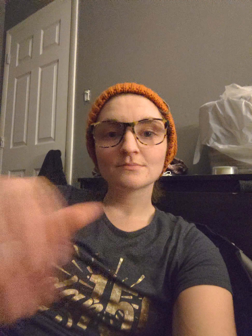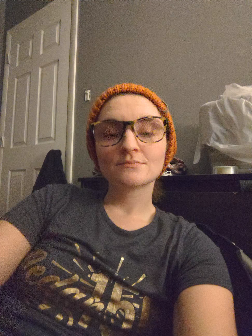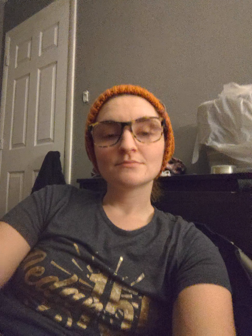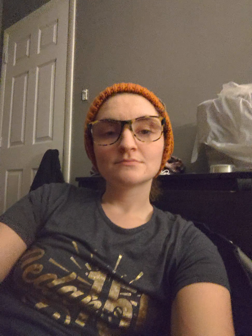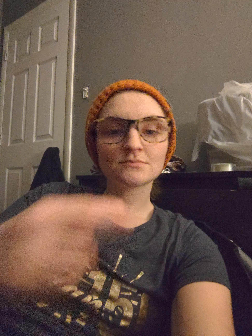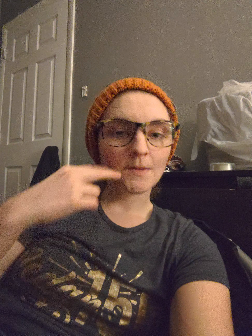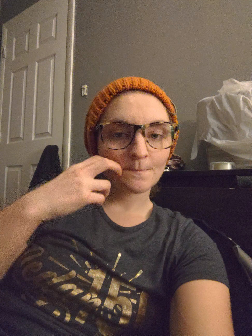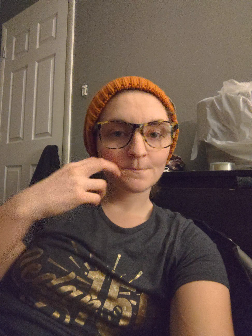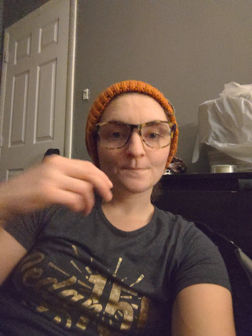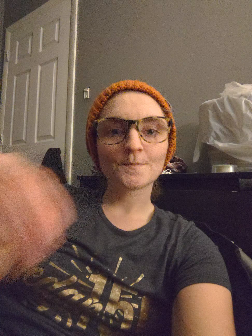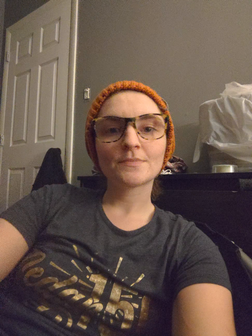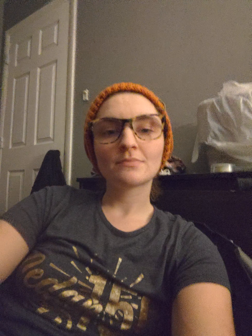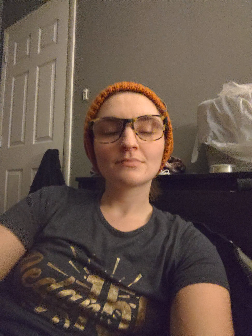gum